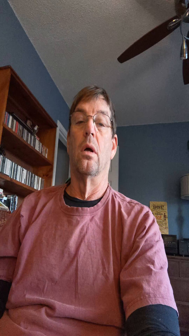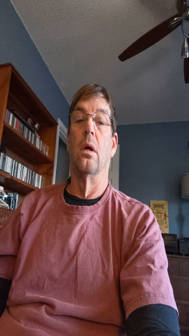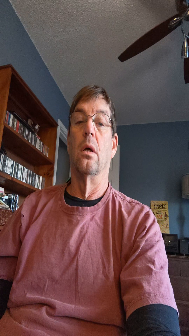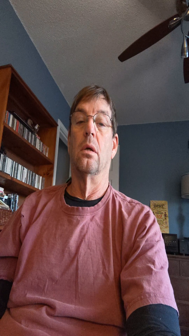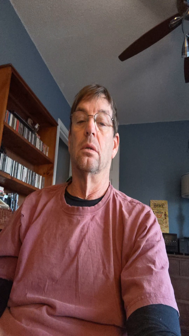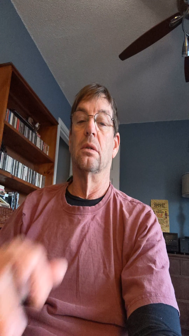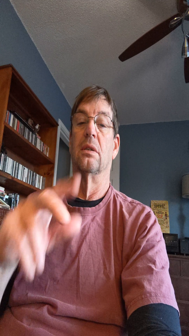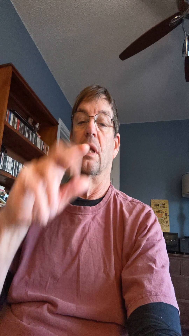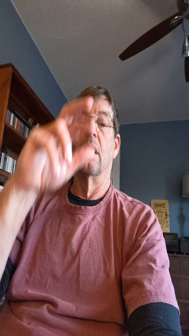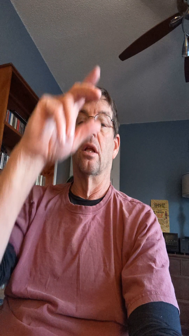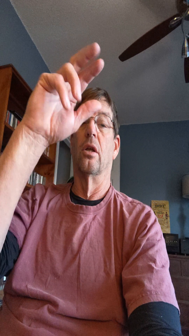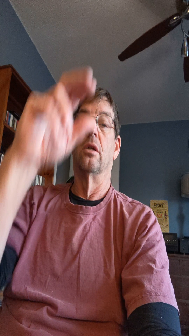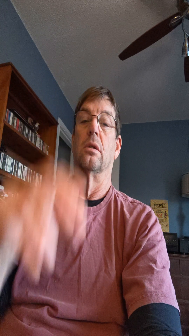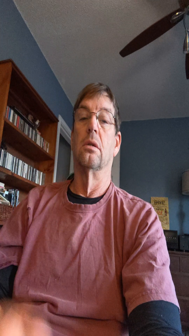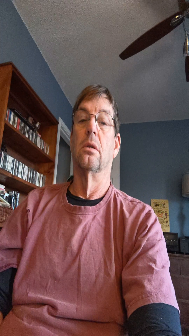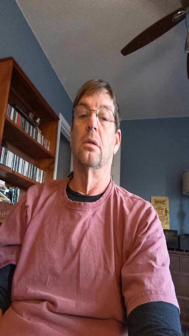stairs